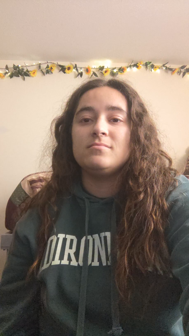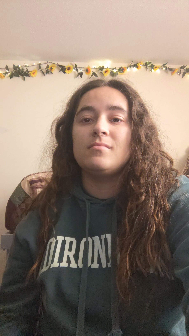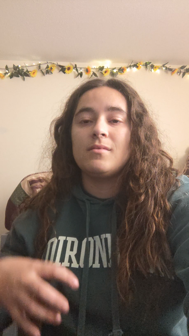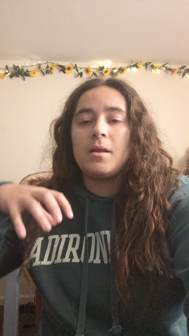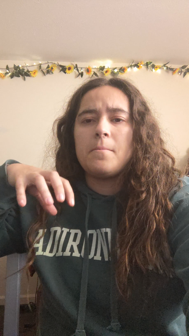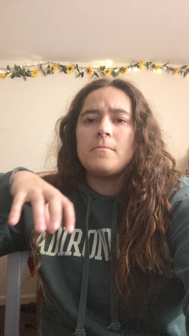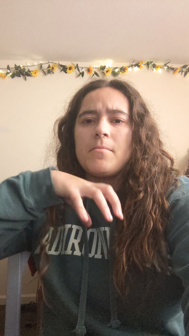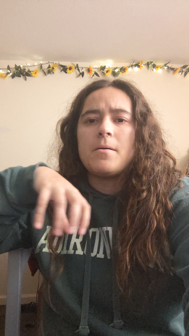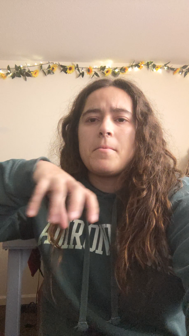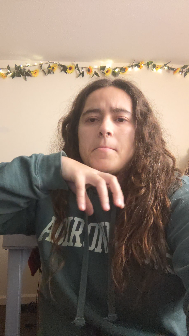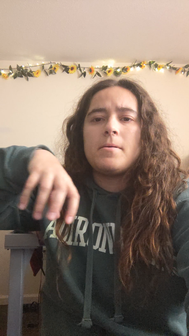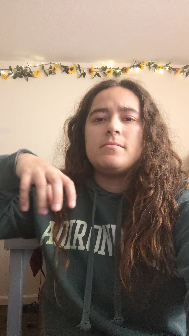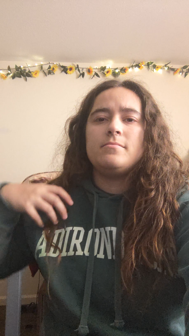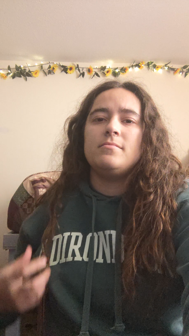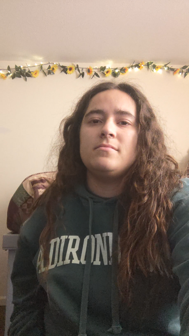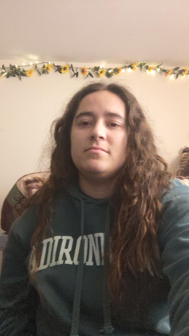block